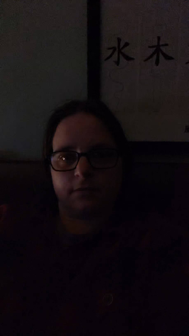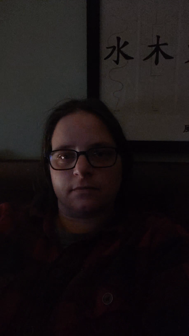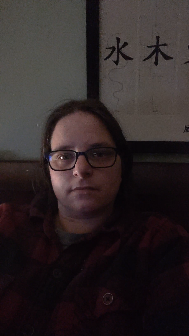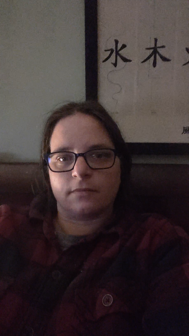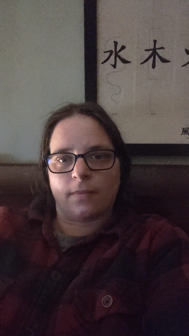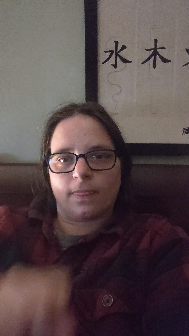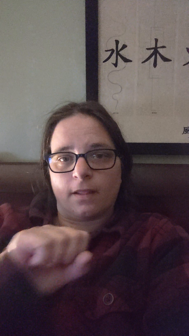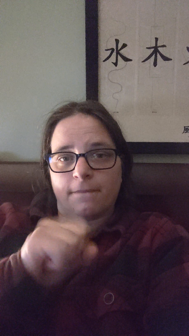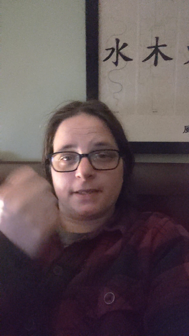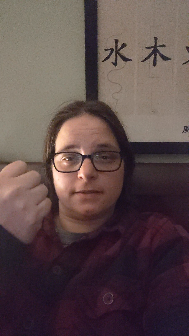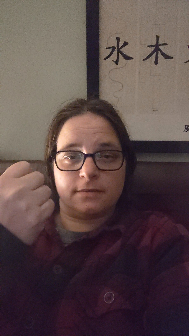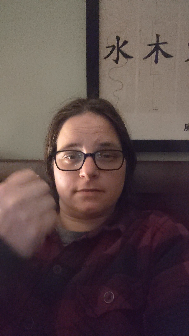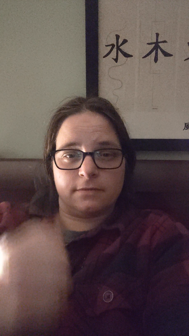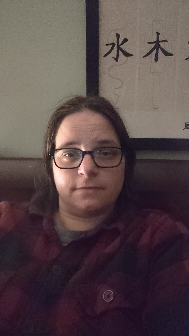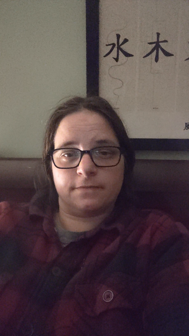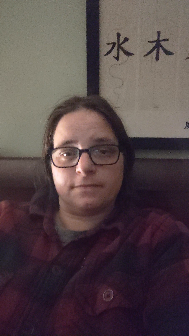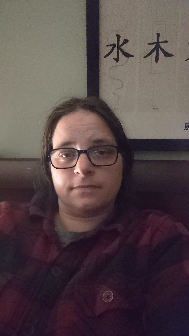break